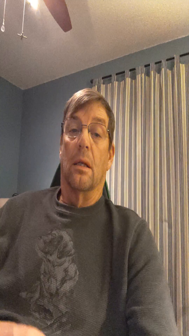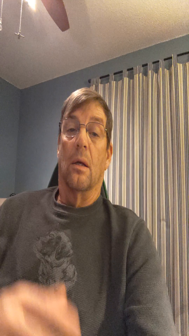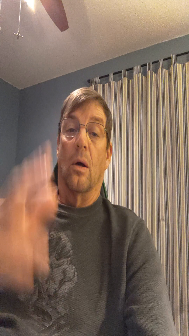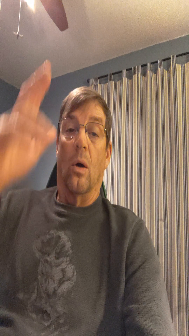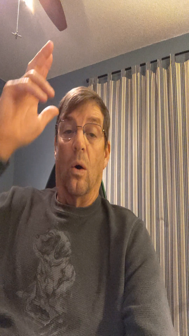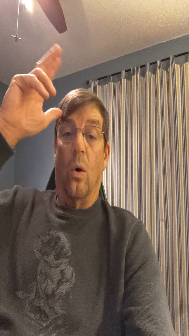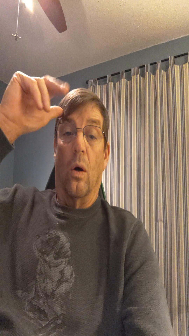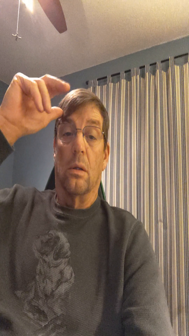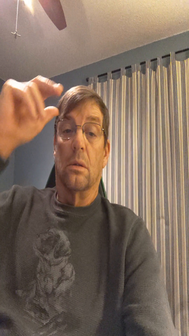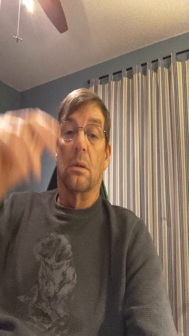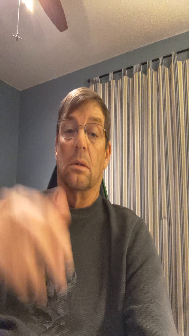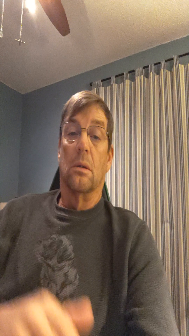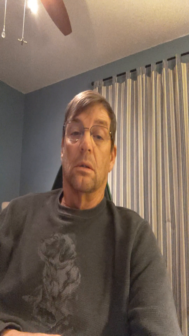horse